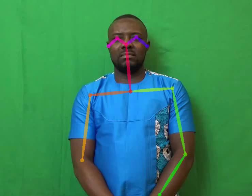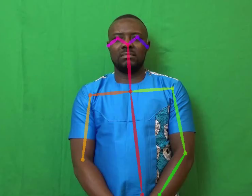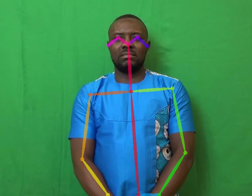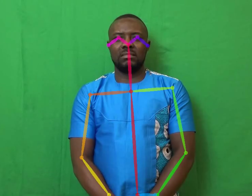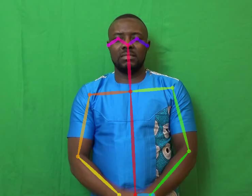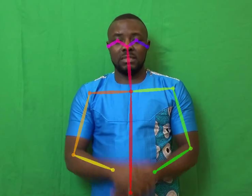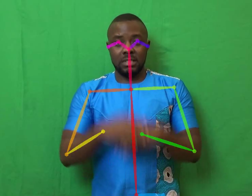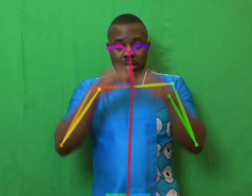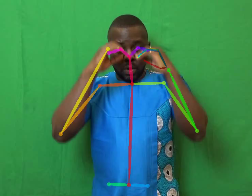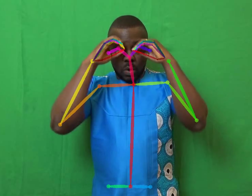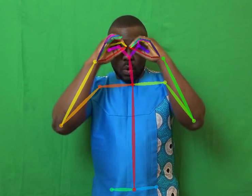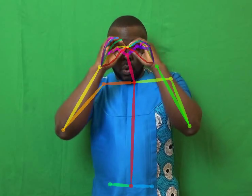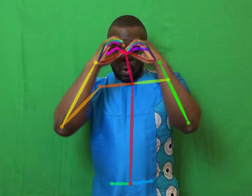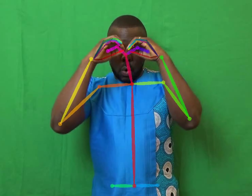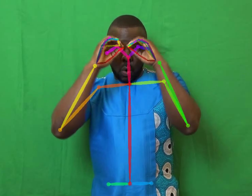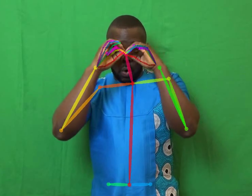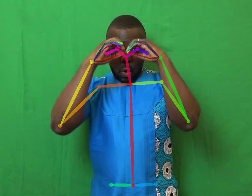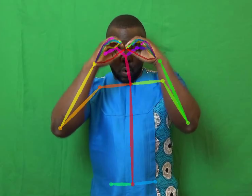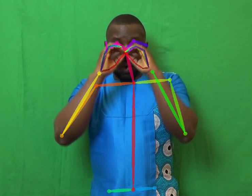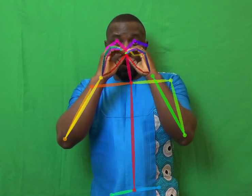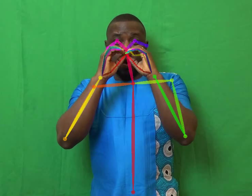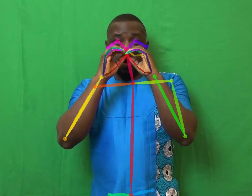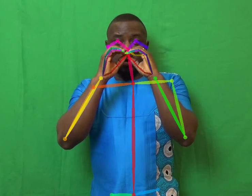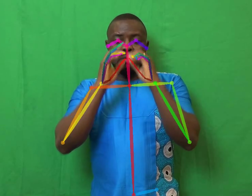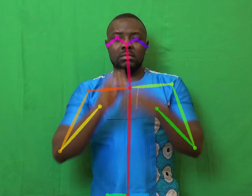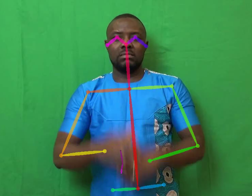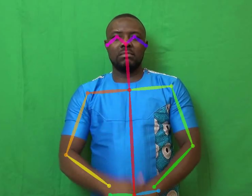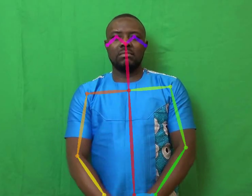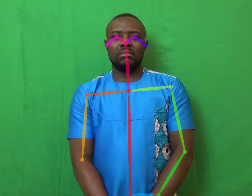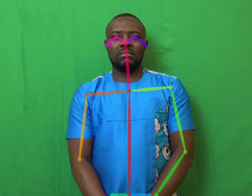owl